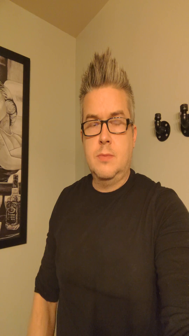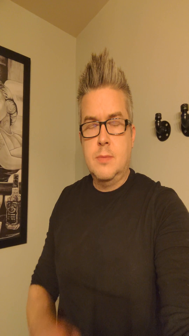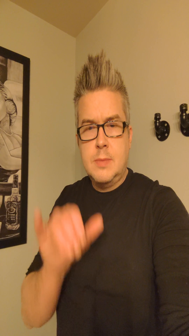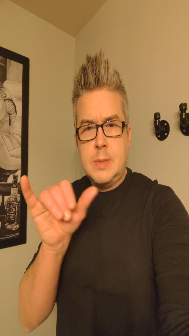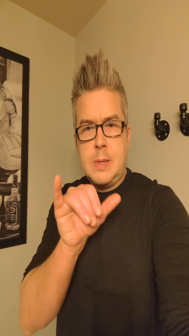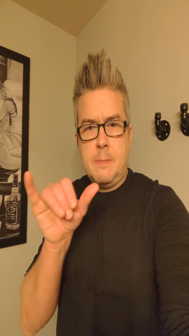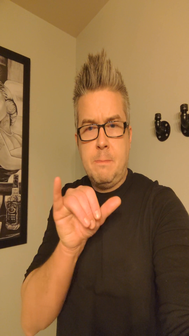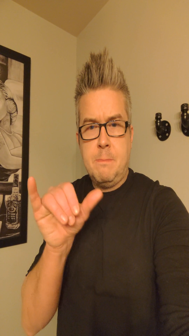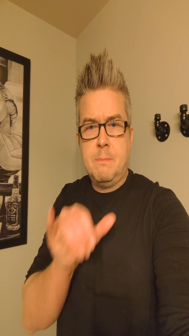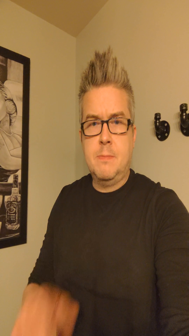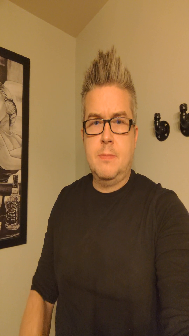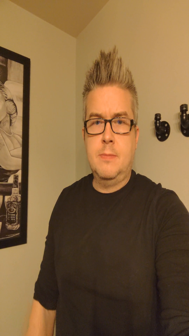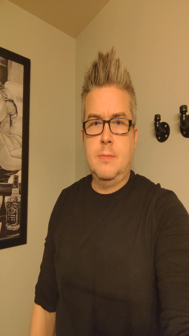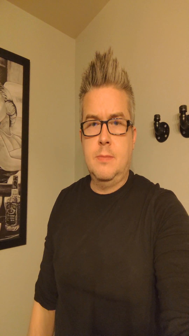same